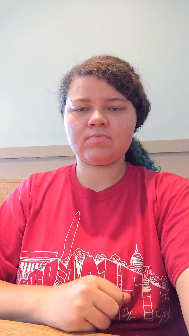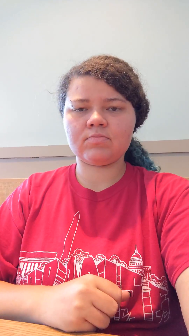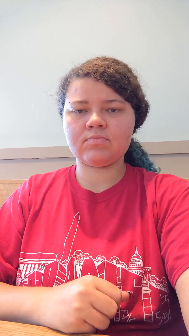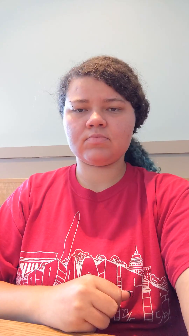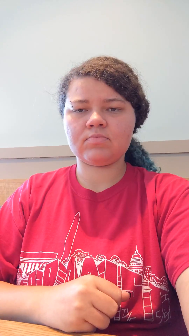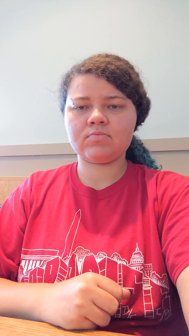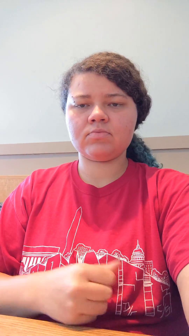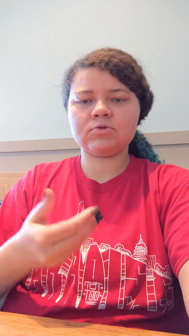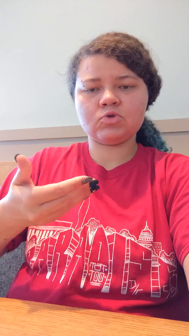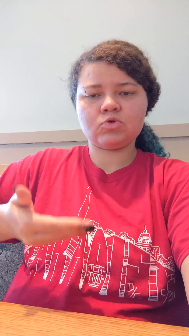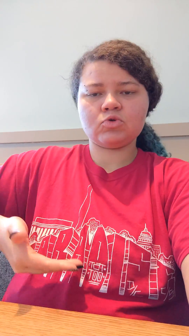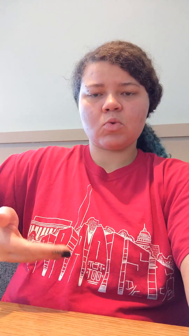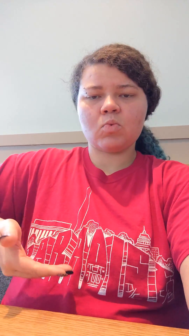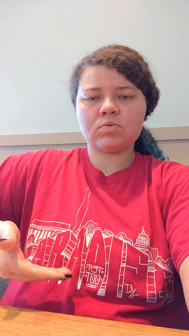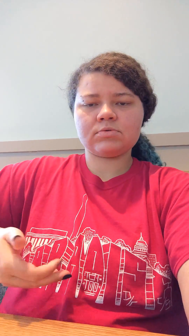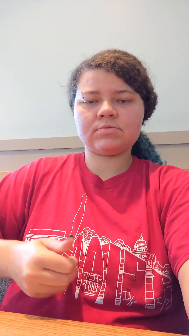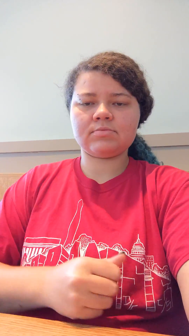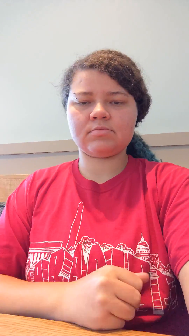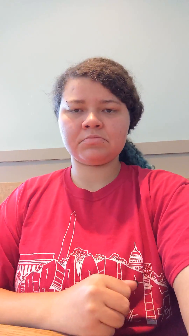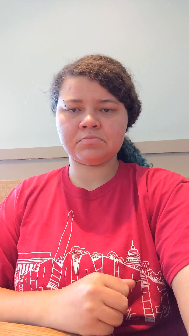shorts